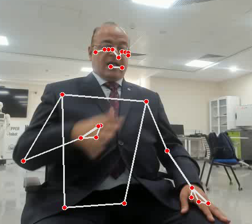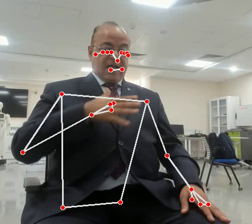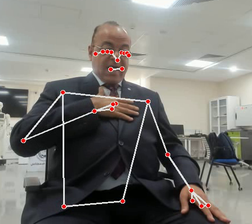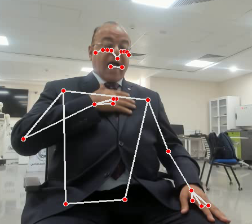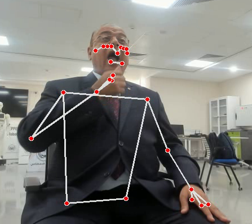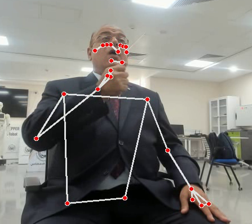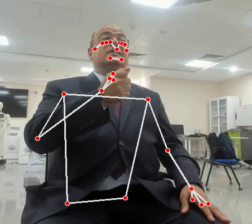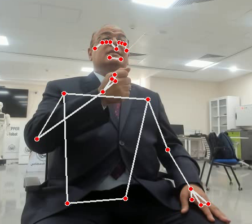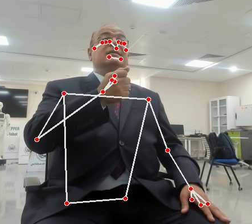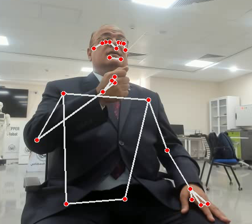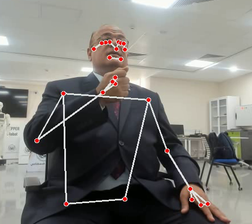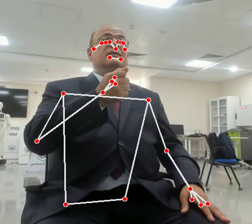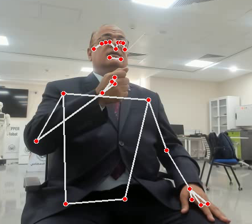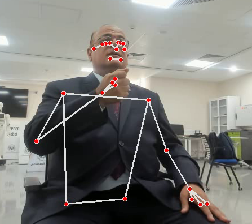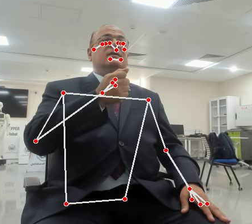3waz